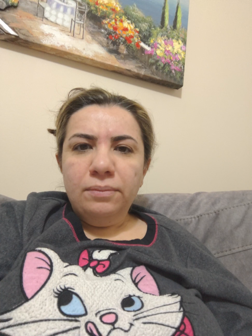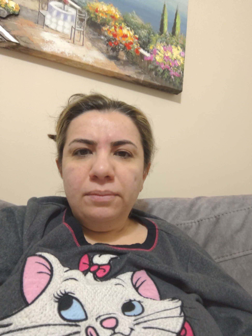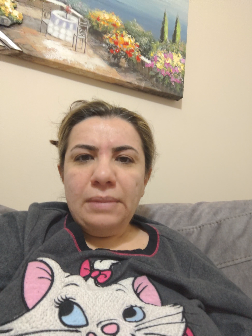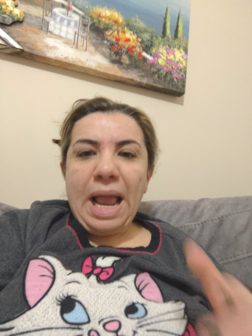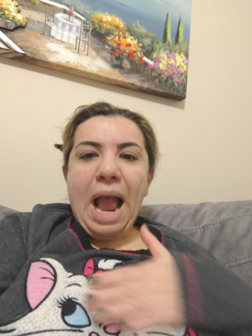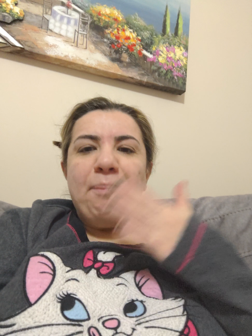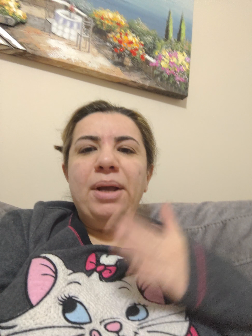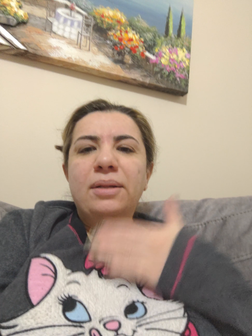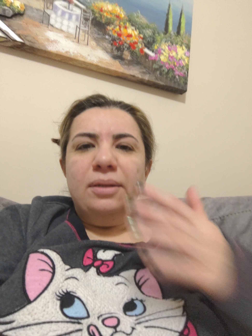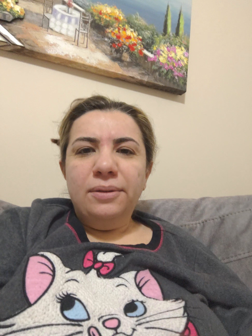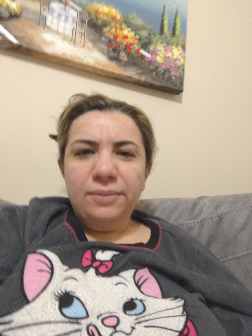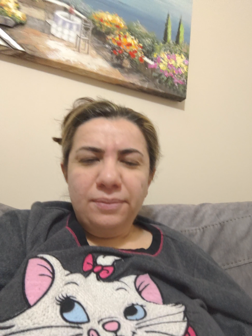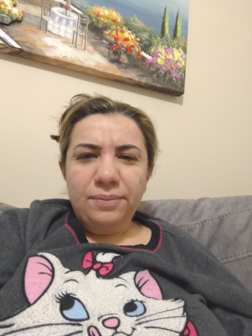happy